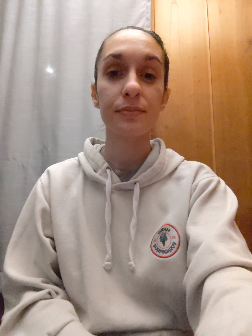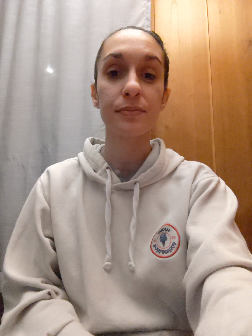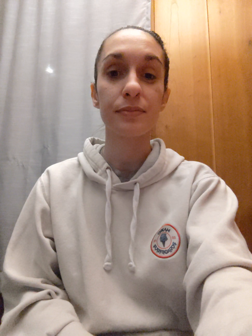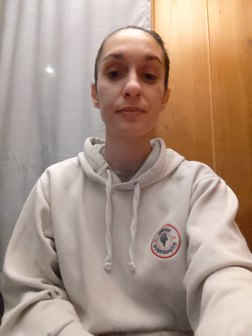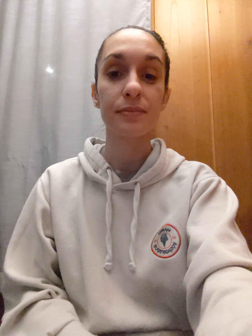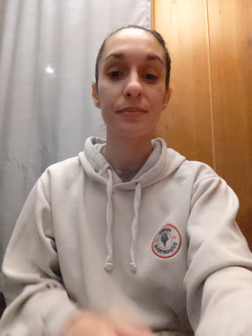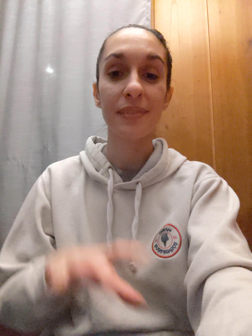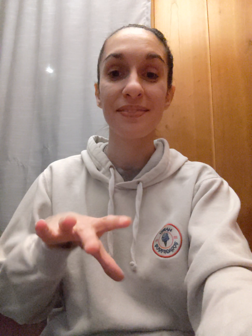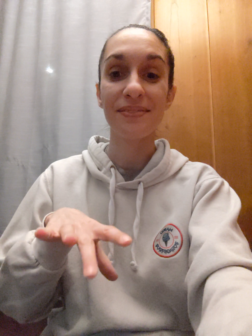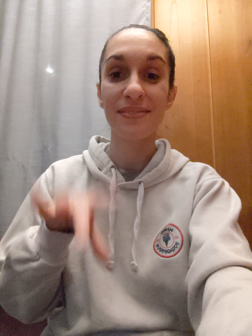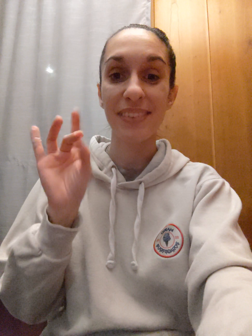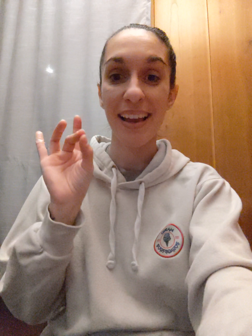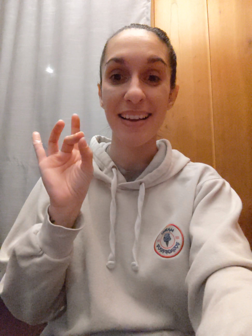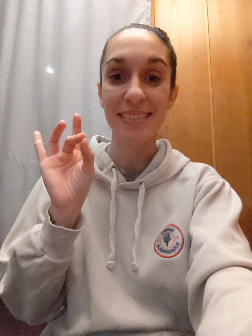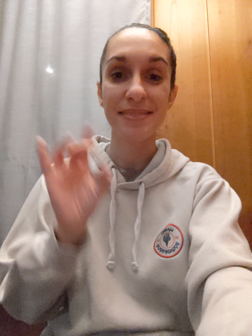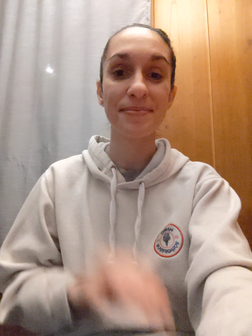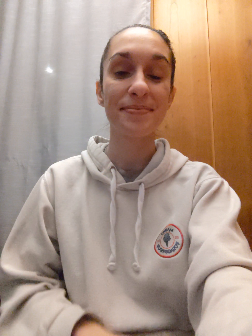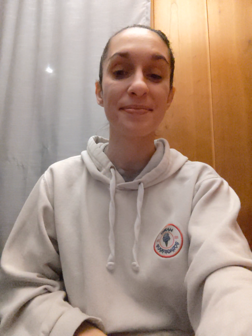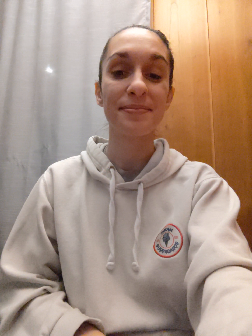find